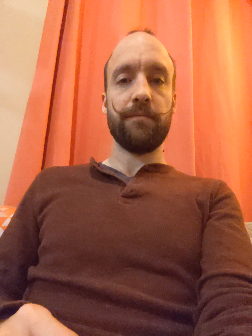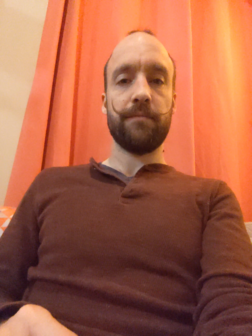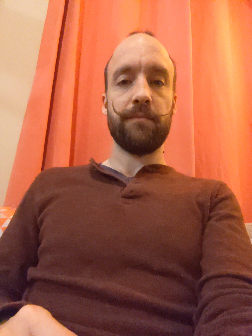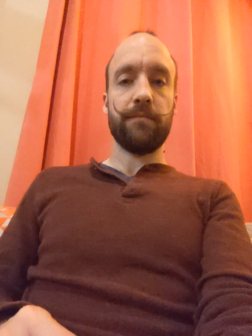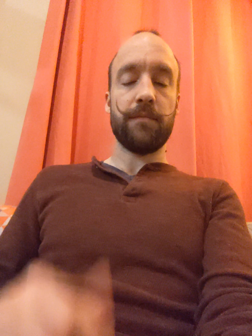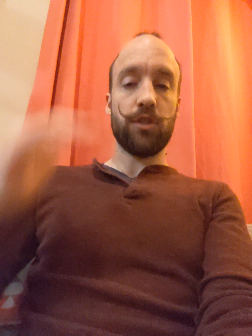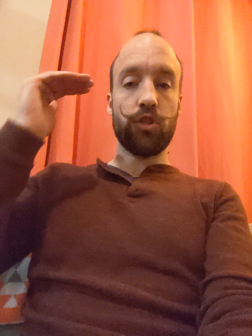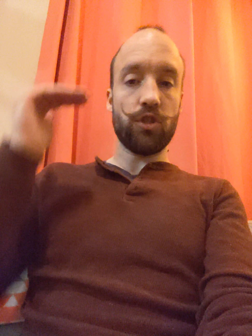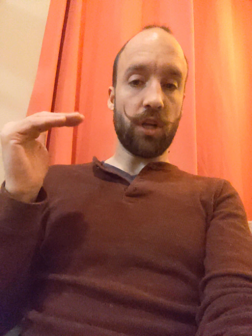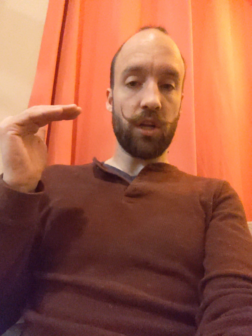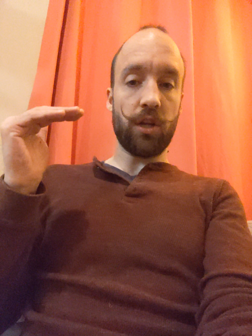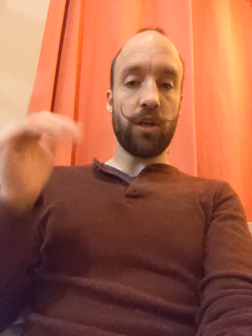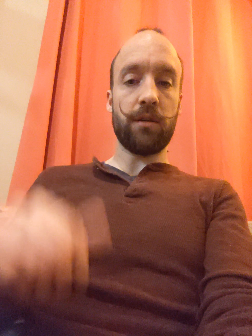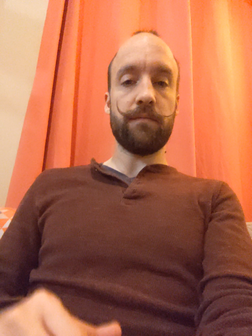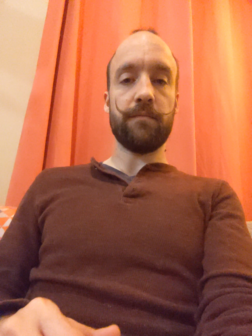child